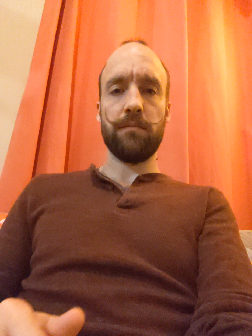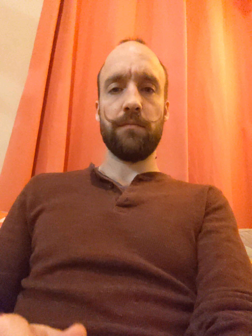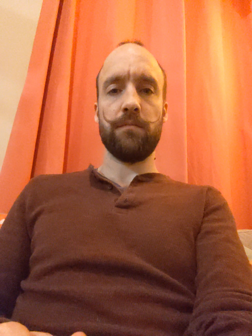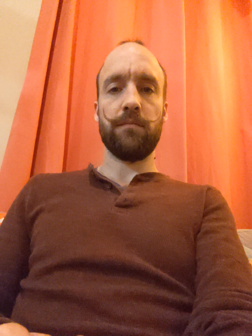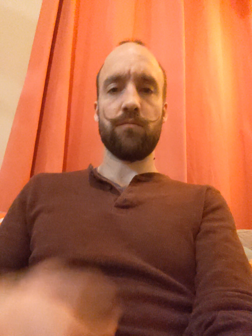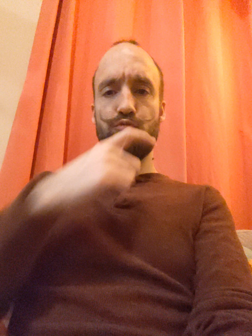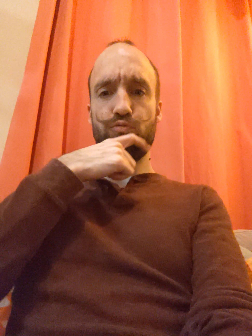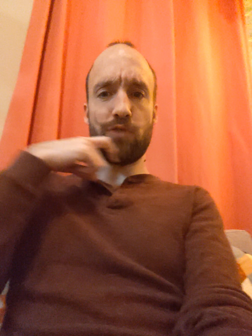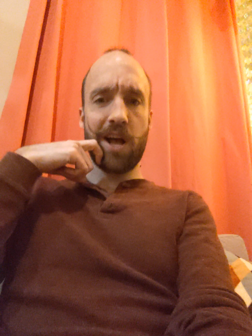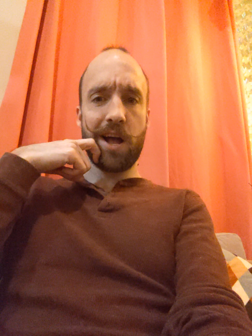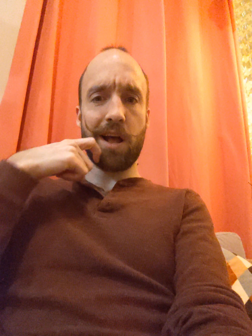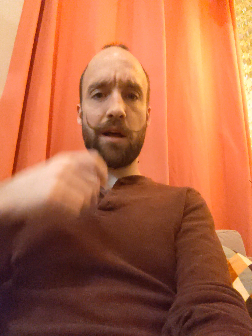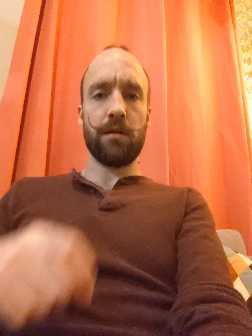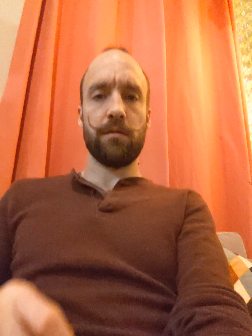dry